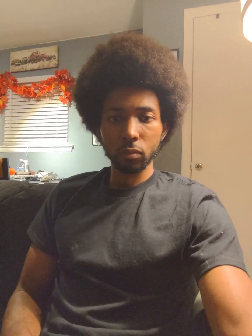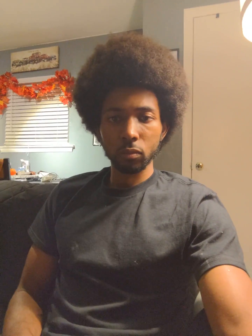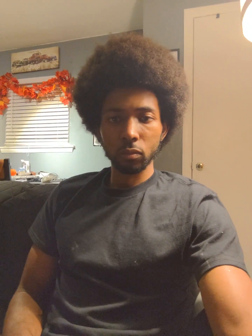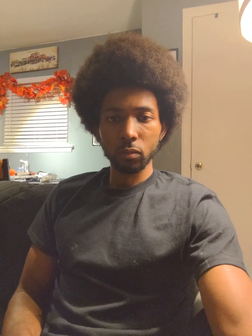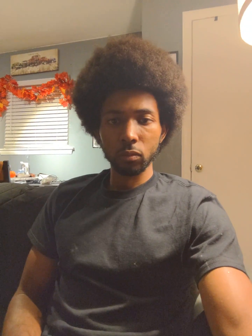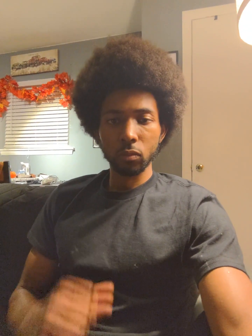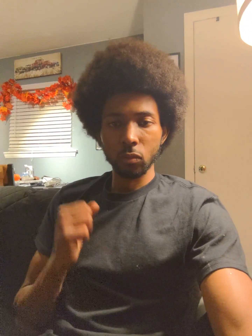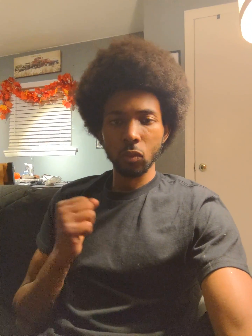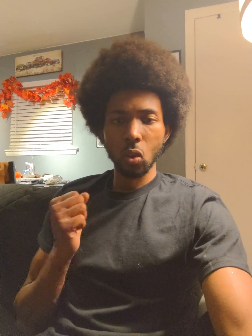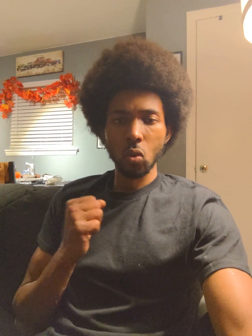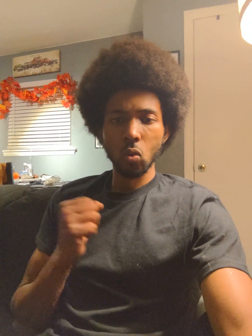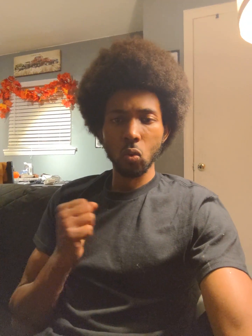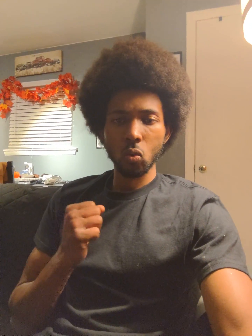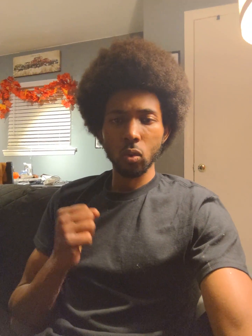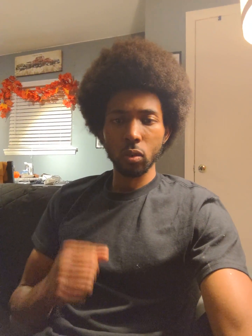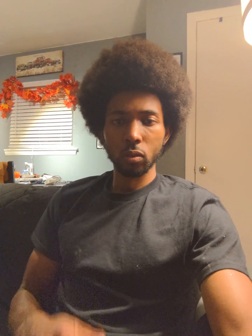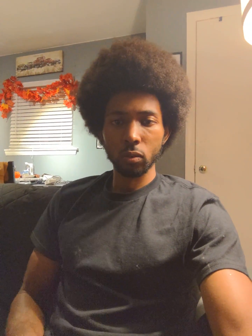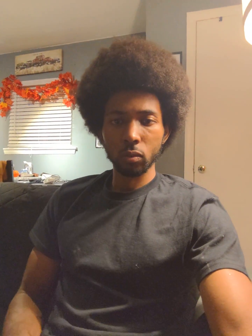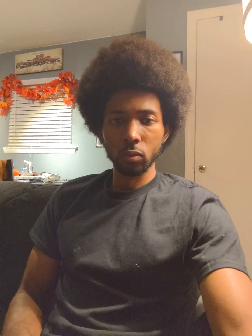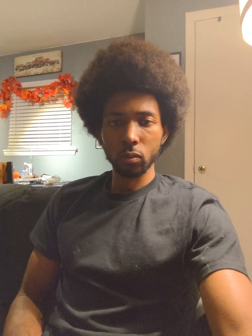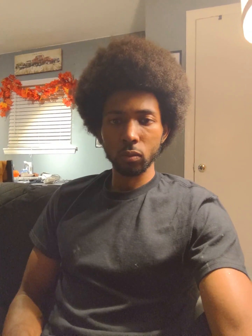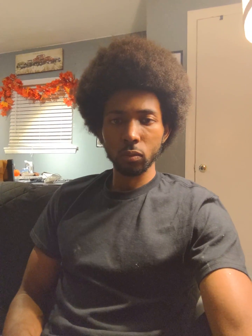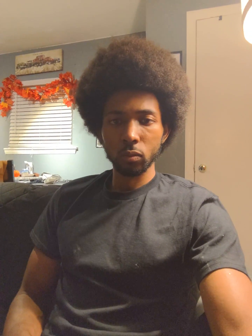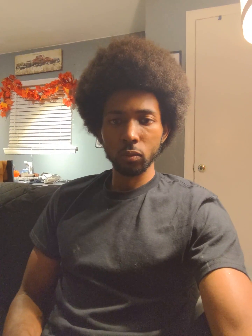cold